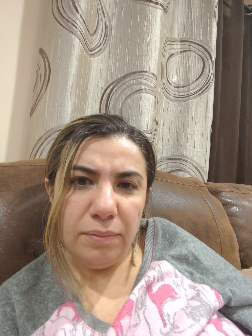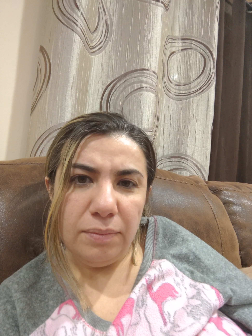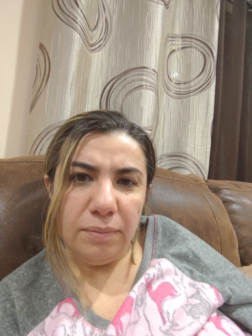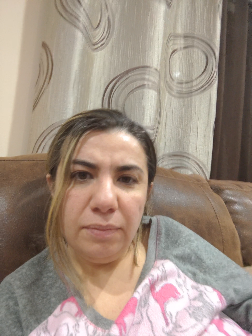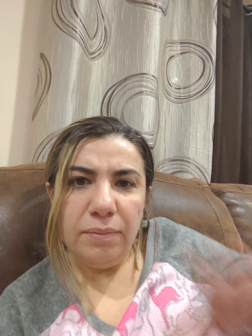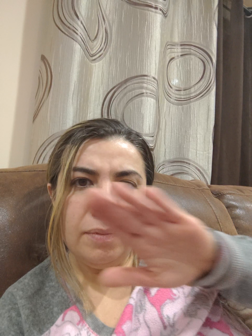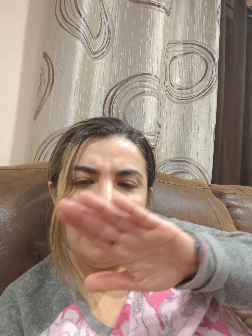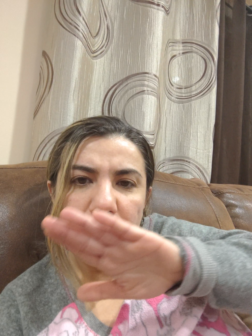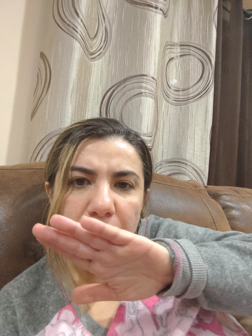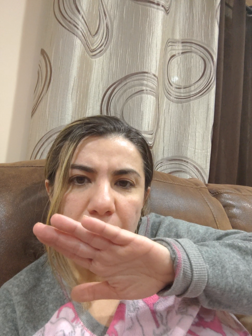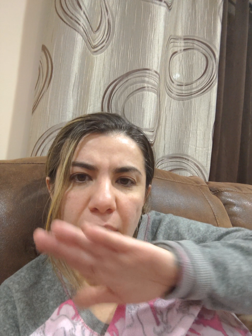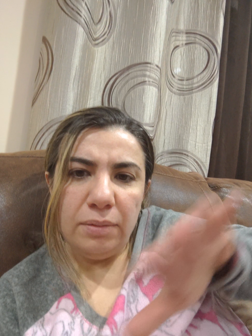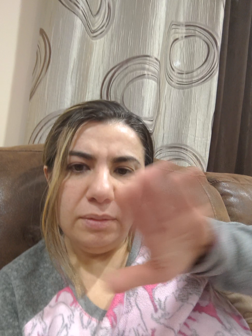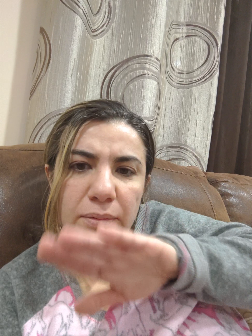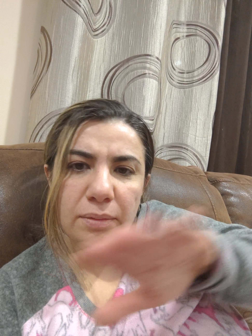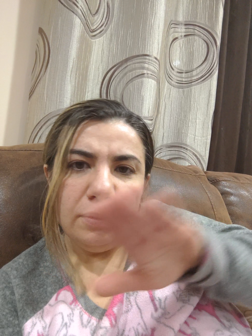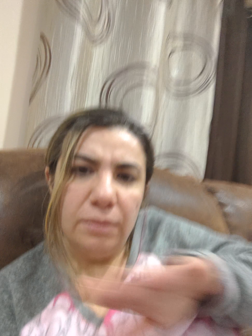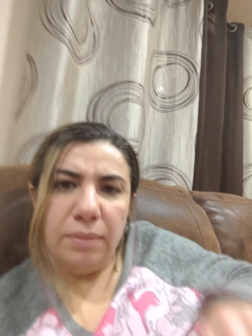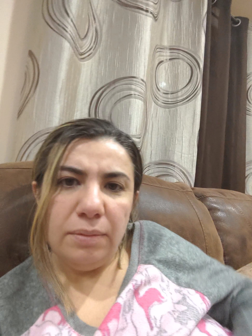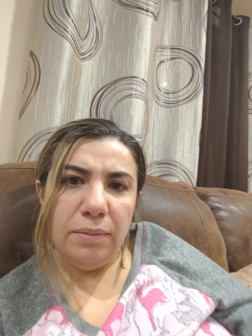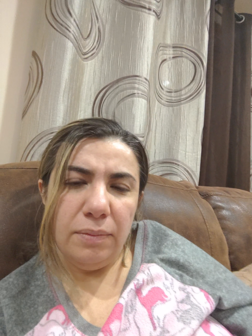clean